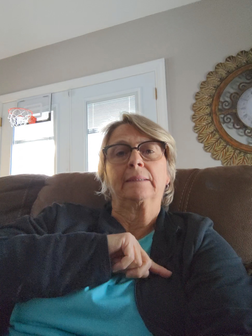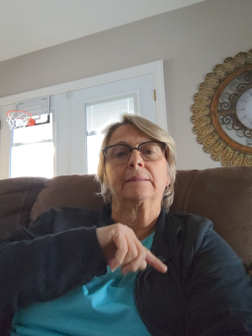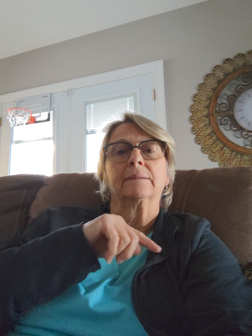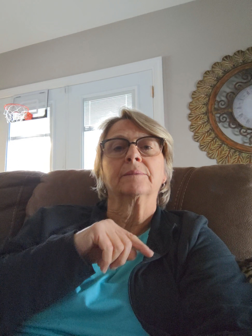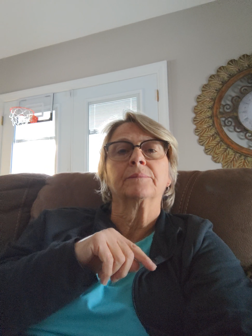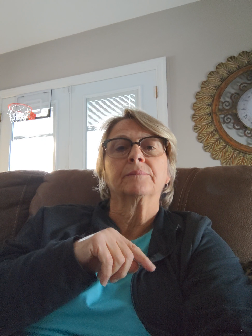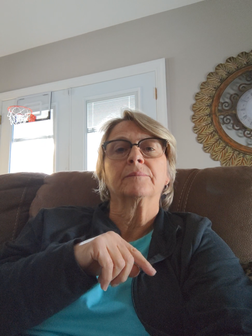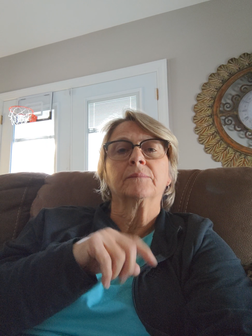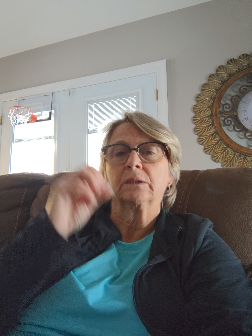we